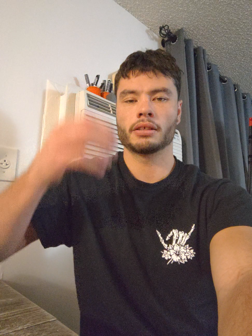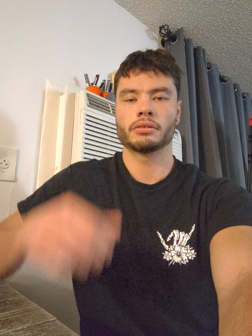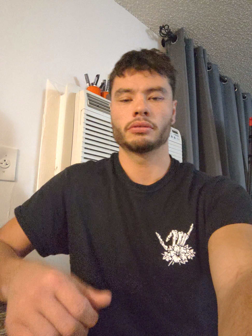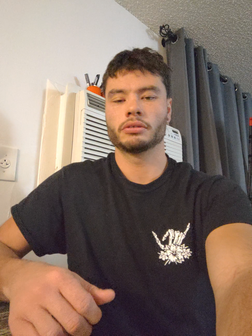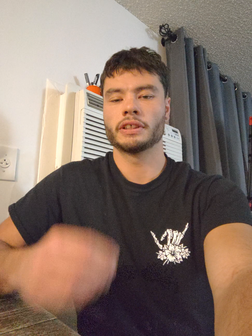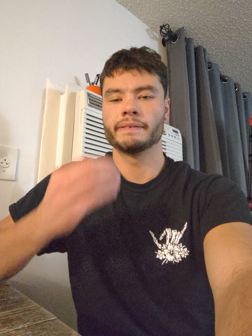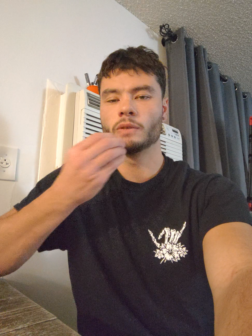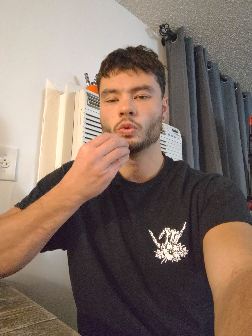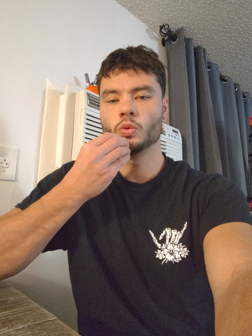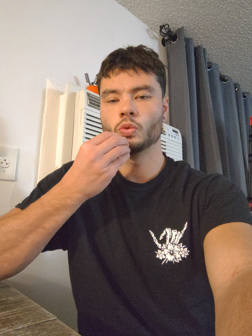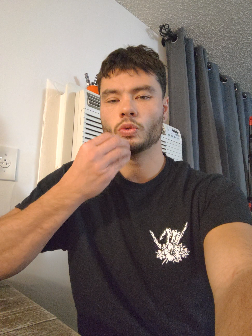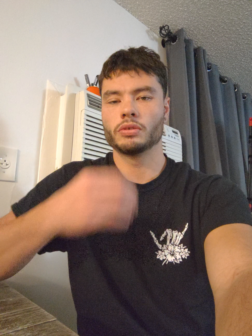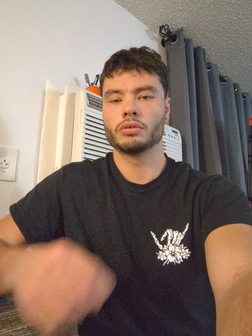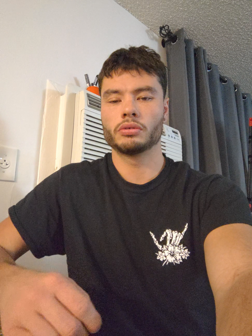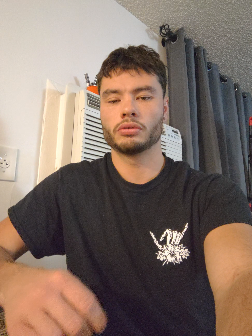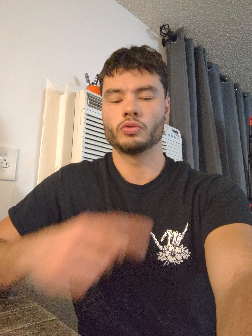food